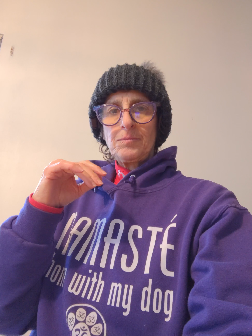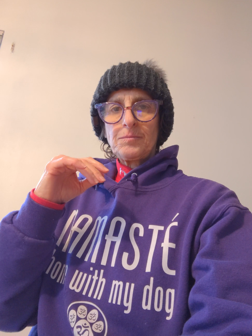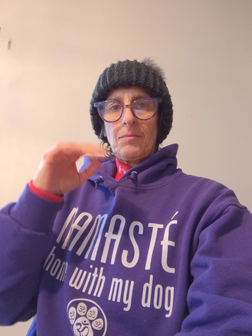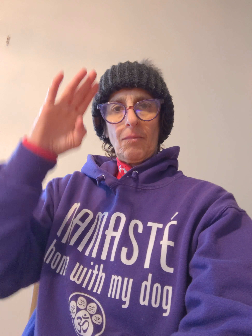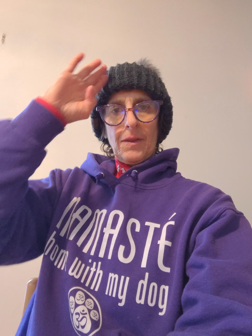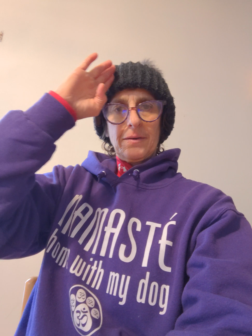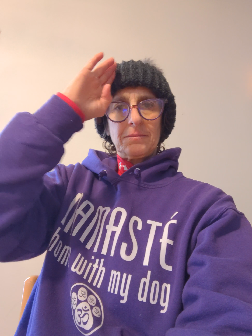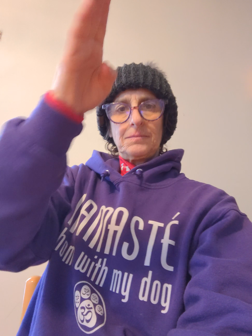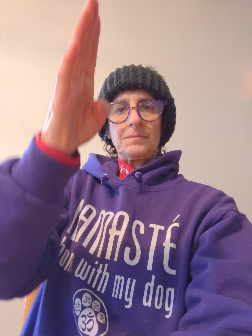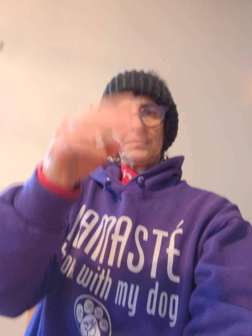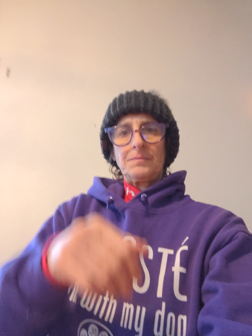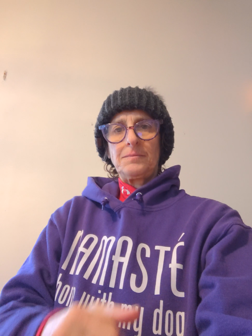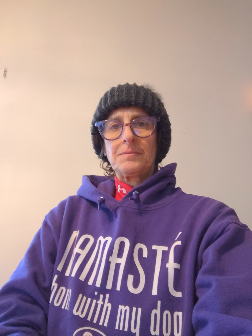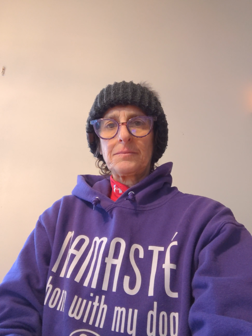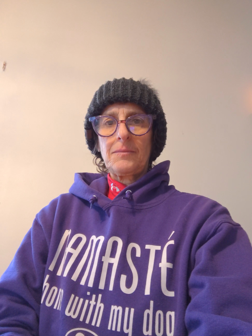hello